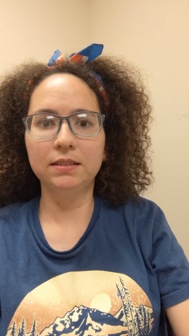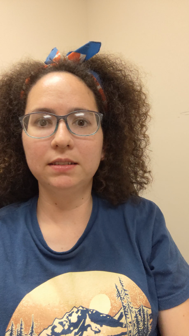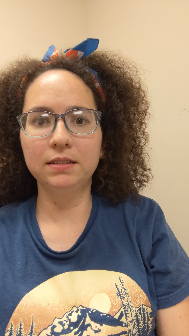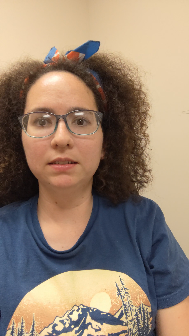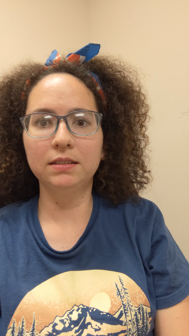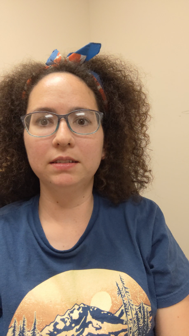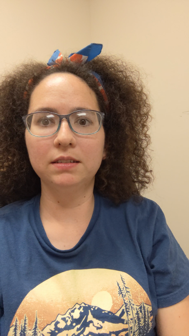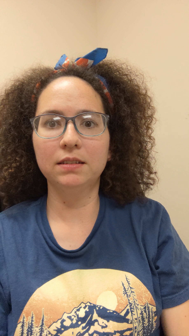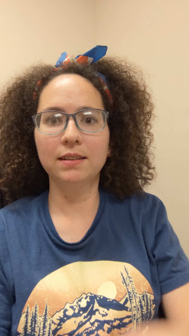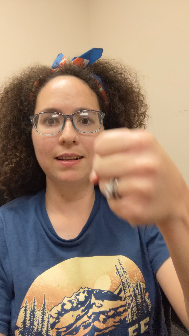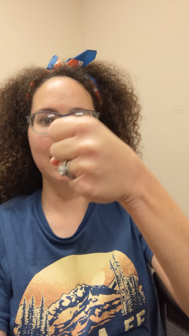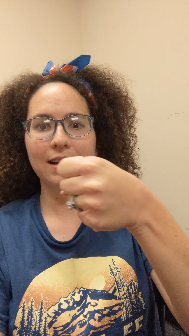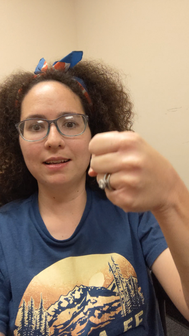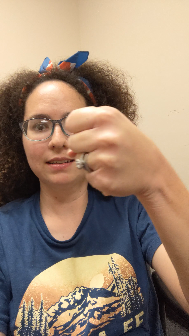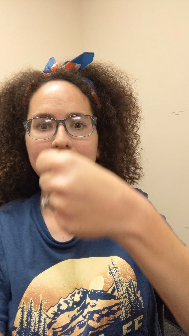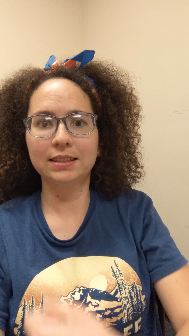coffee